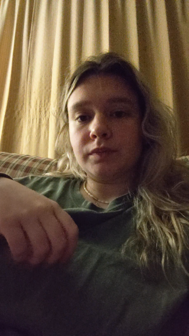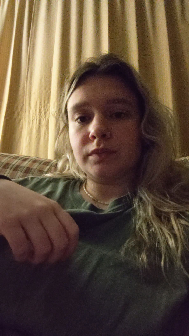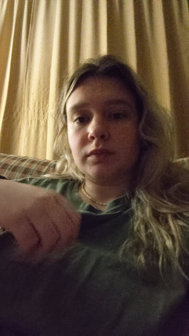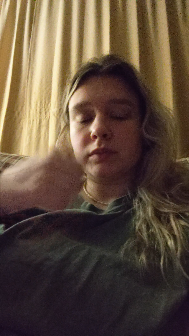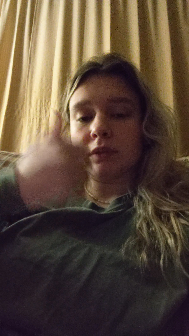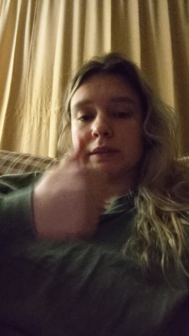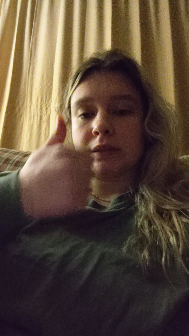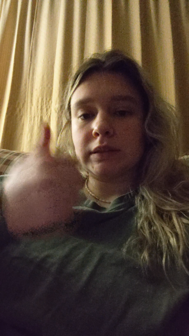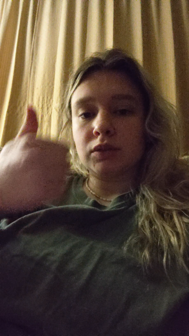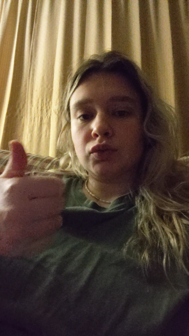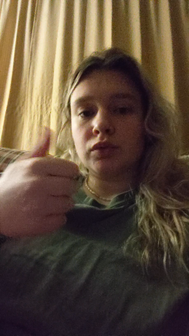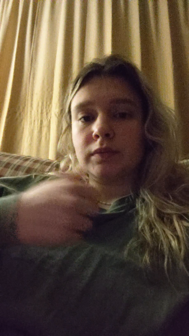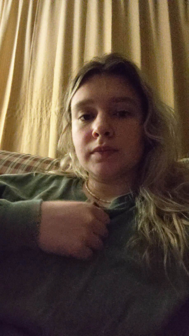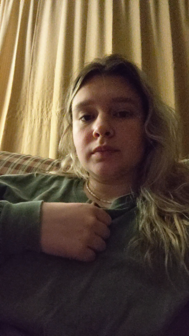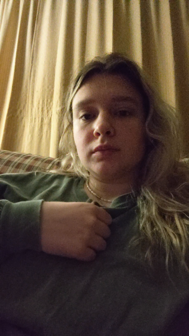each